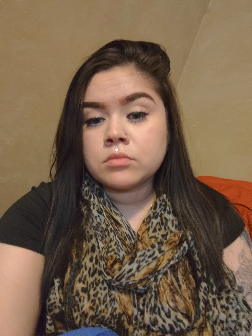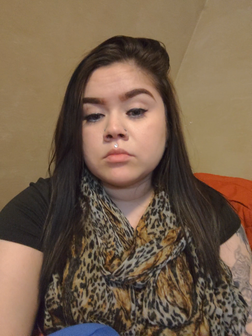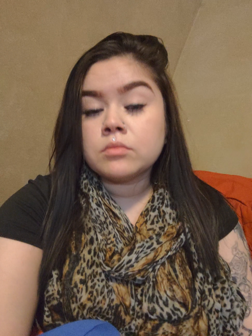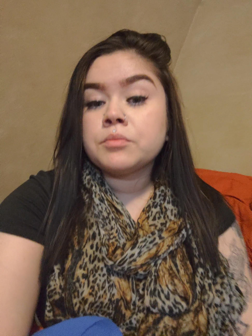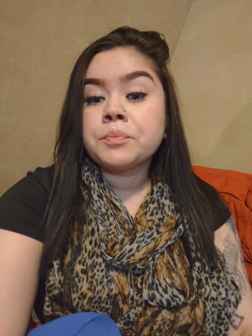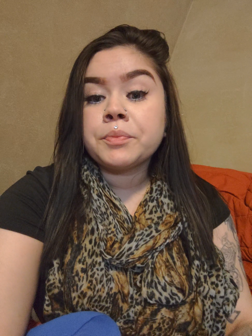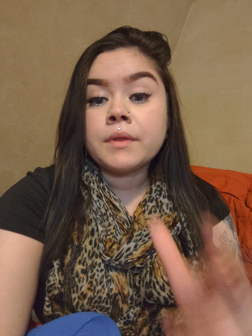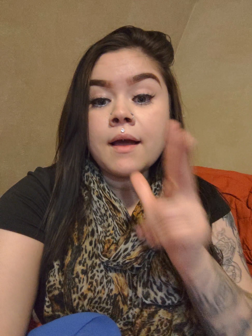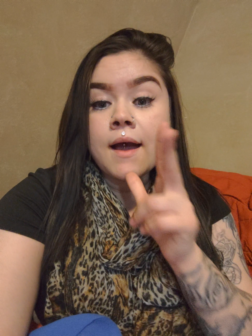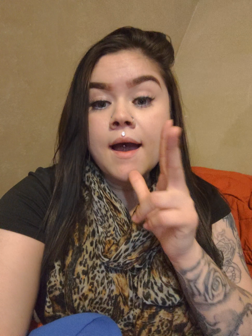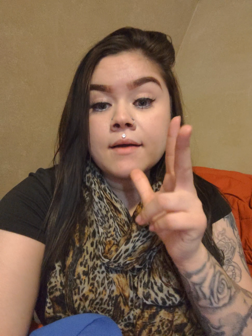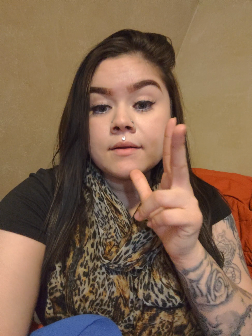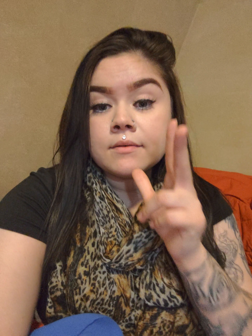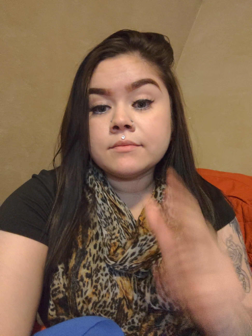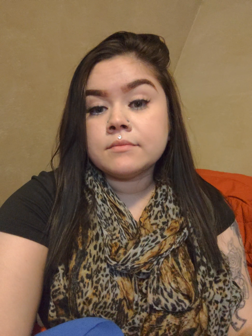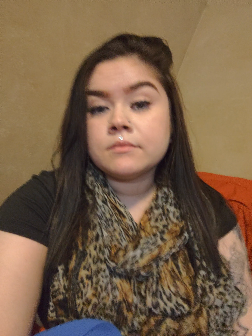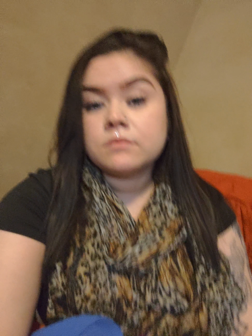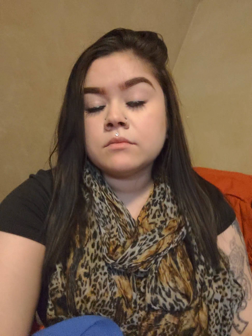hen